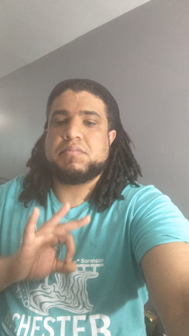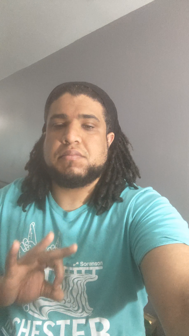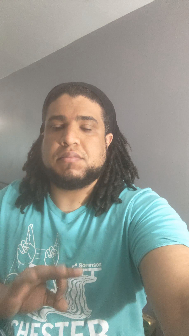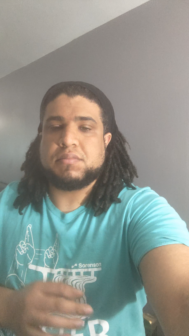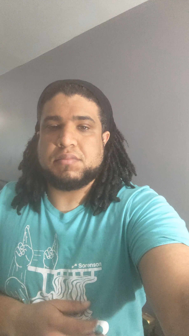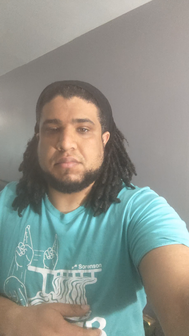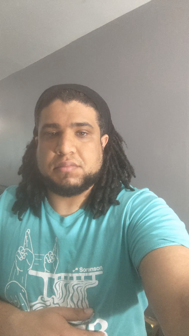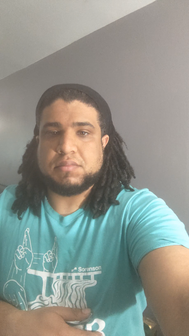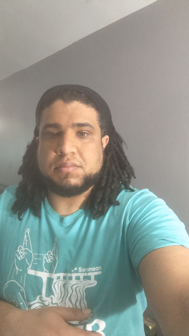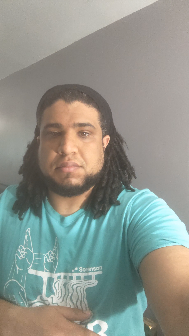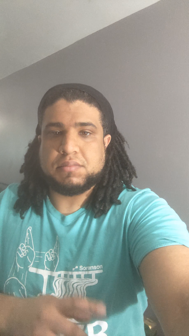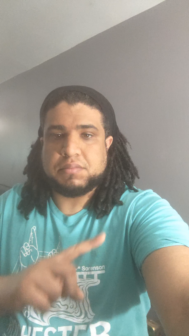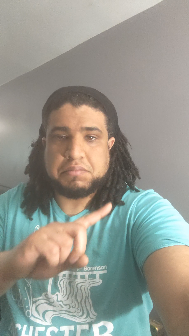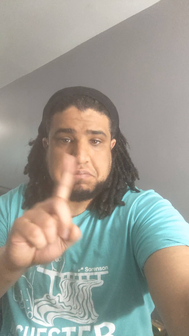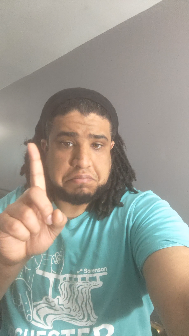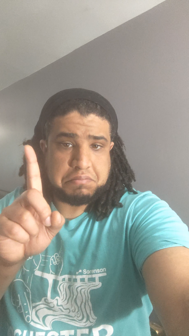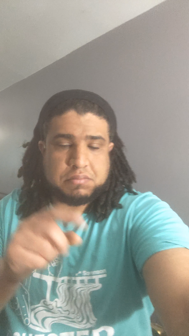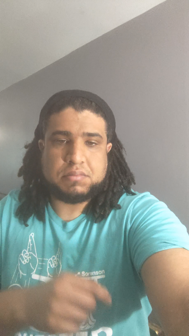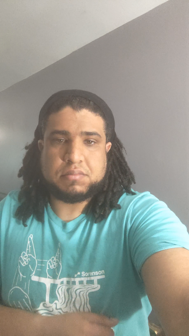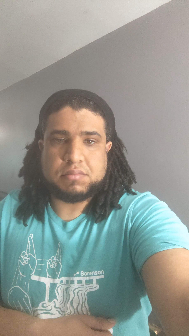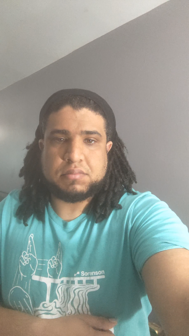but